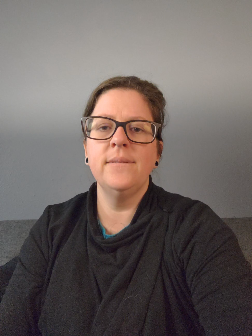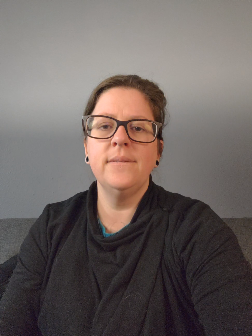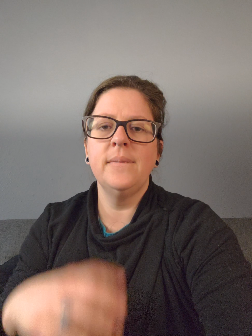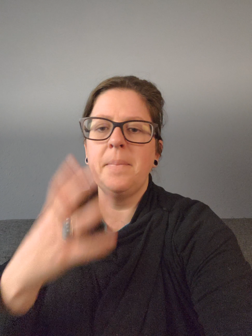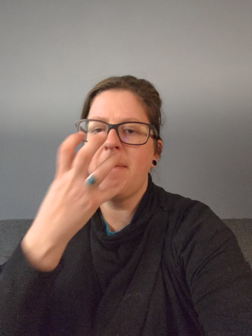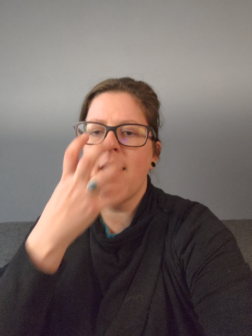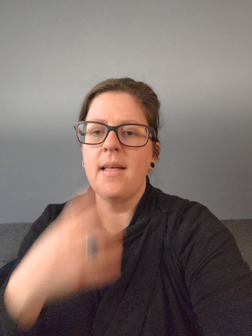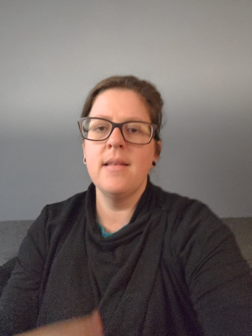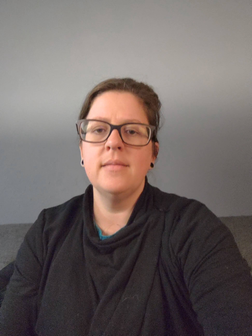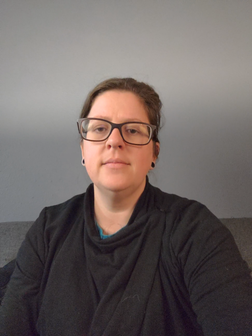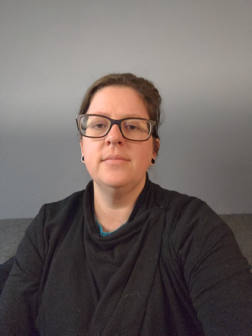mad